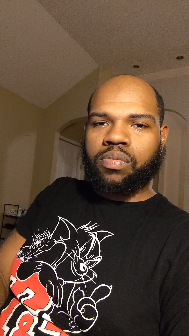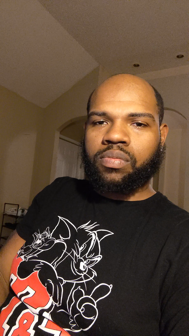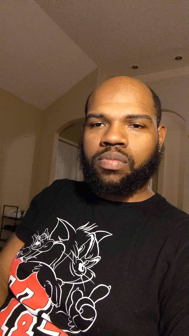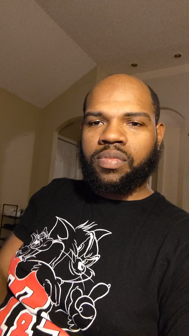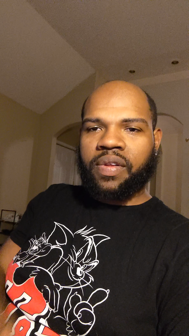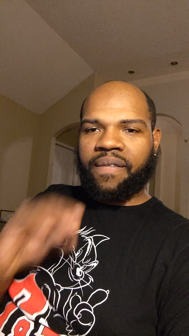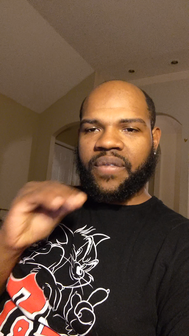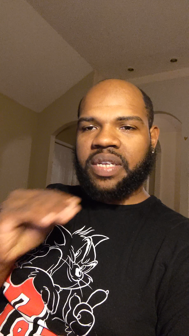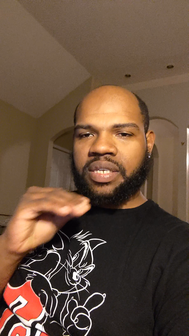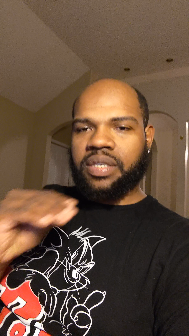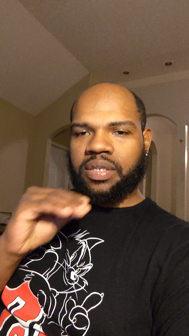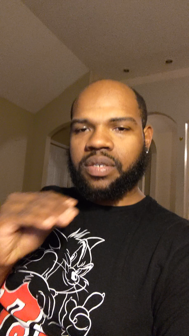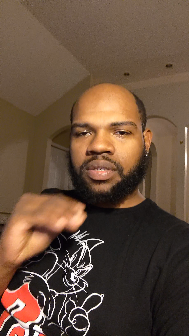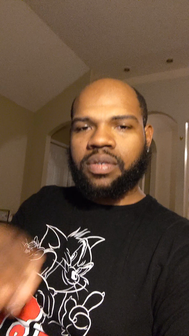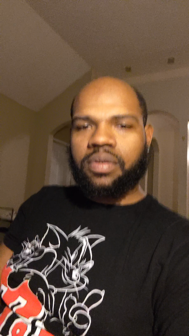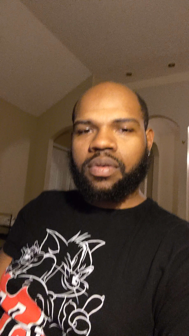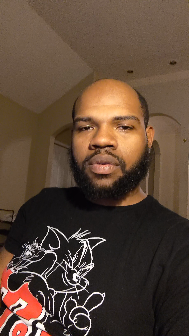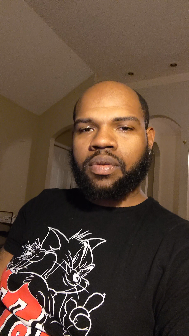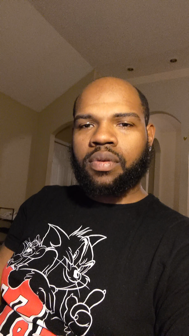fix